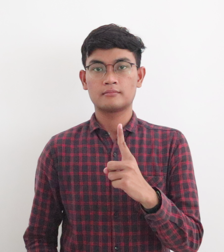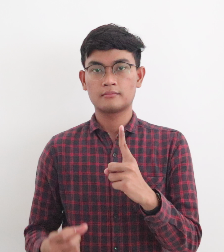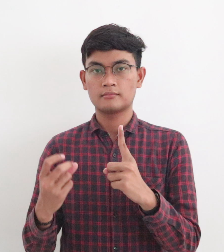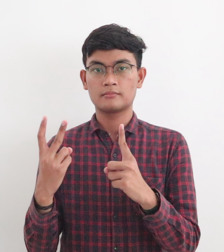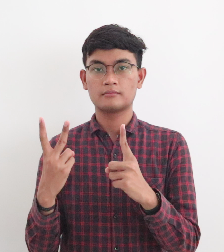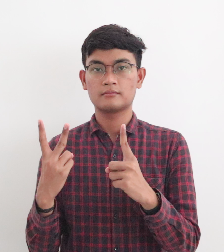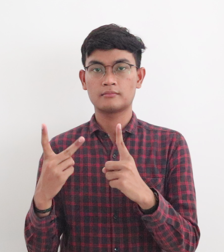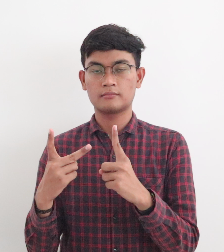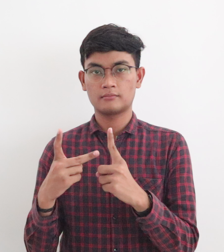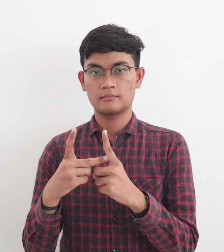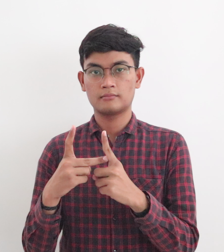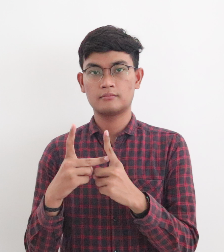H